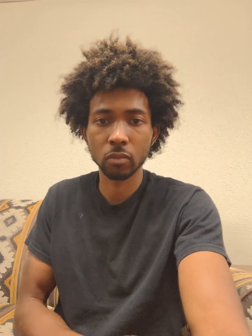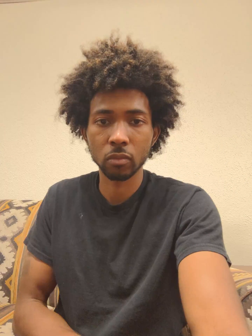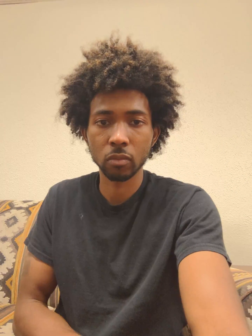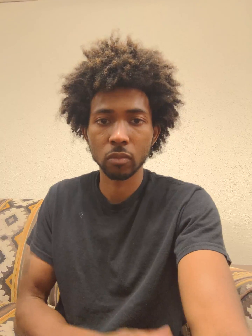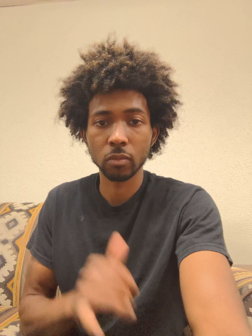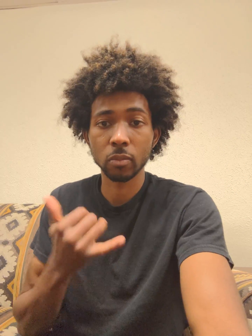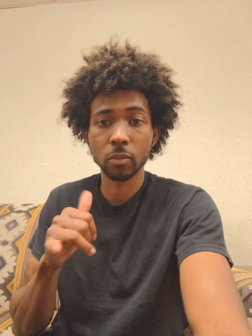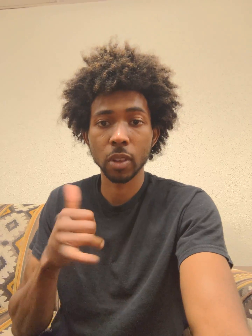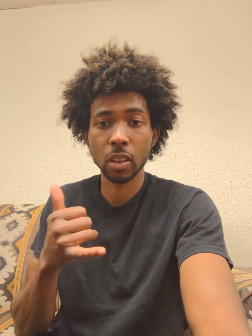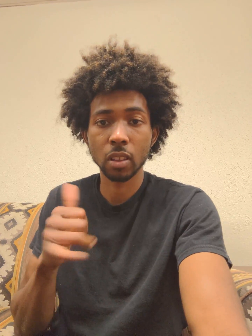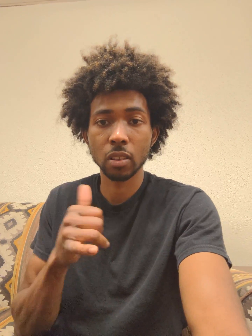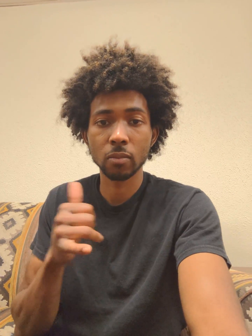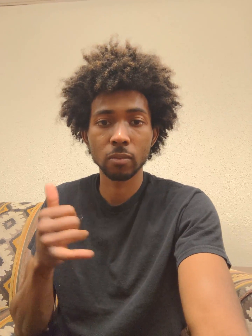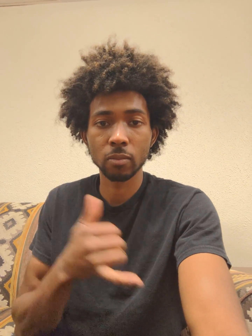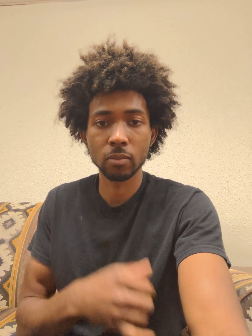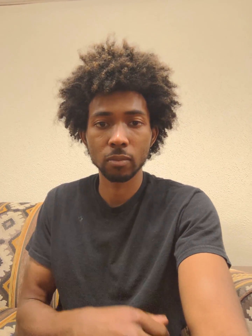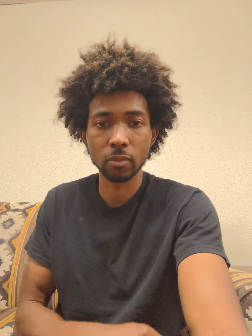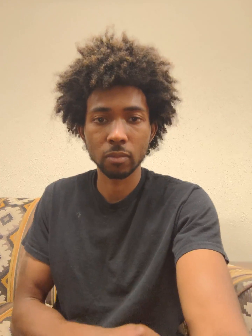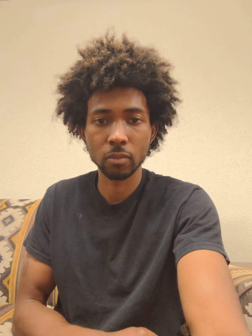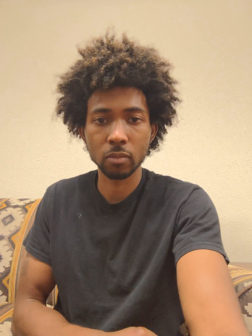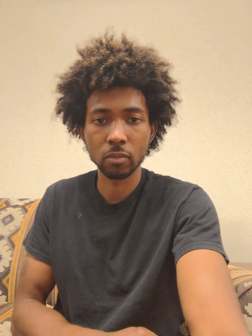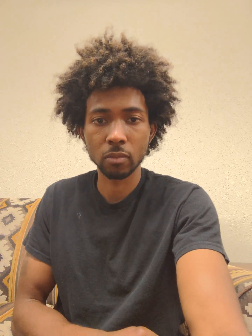play